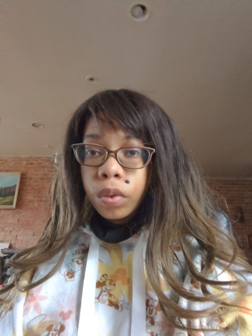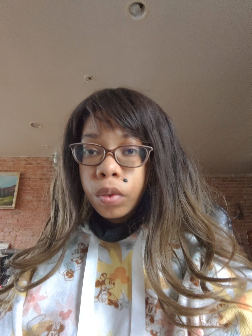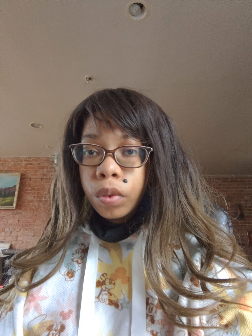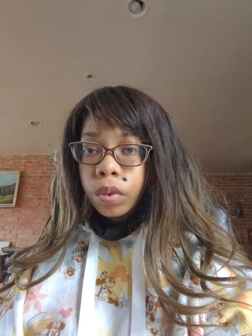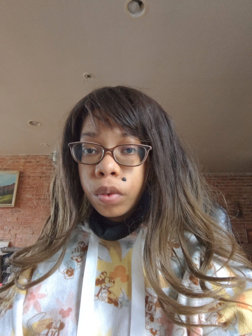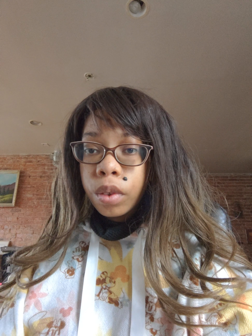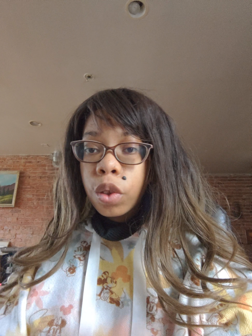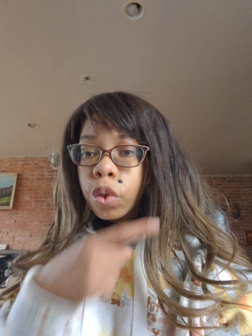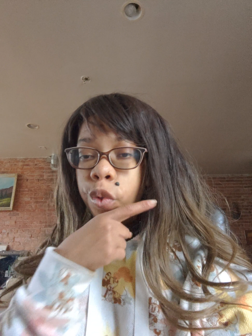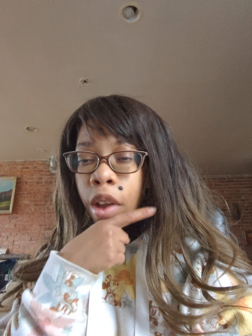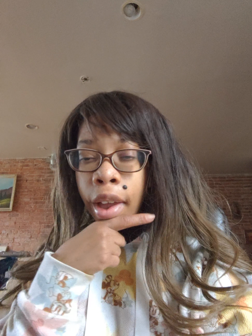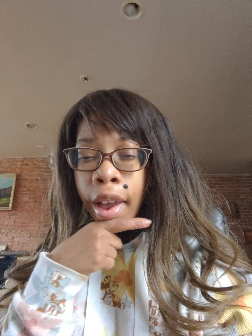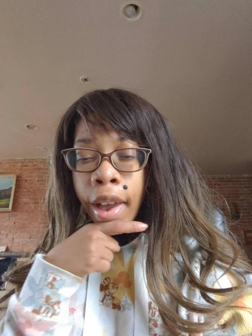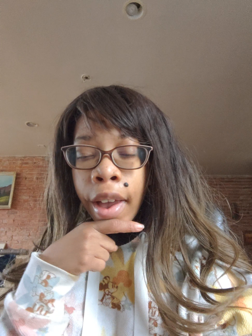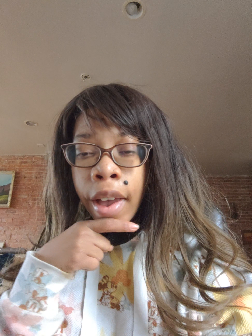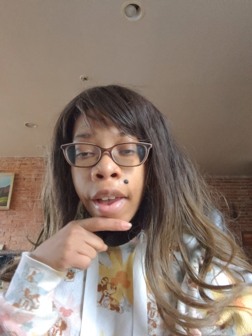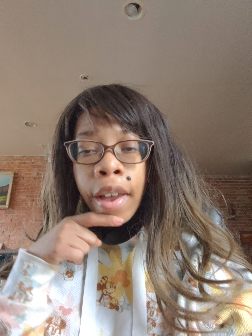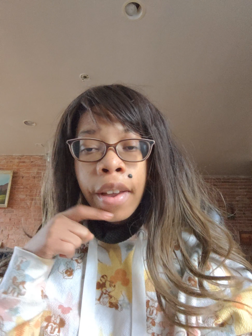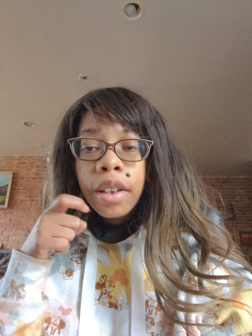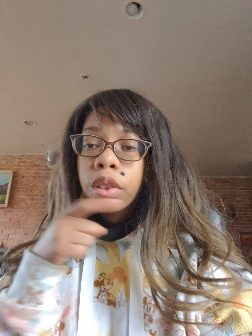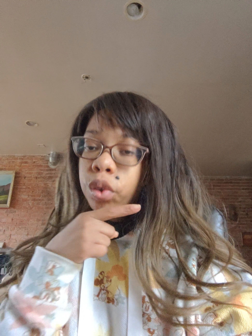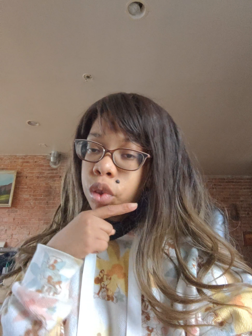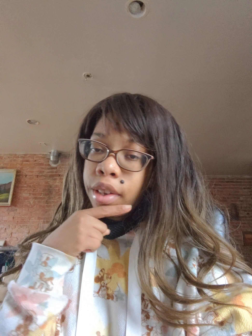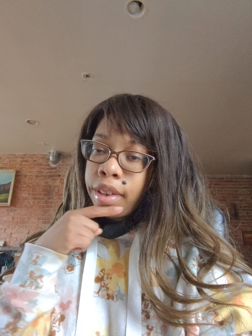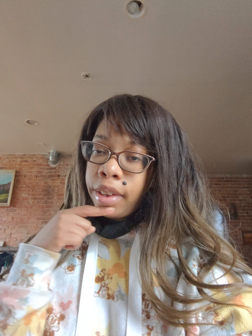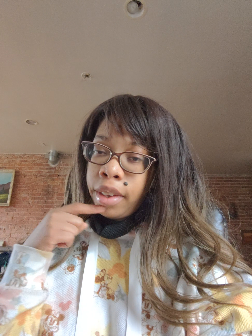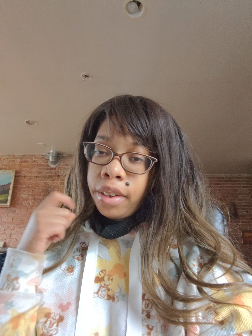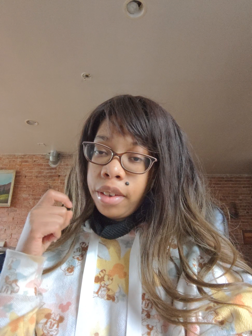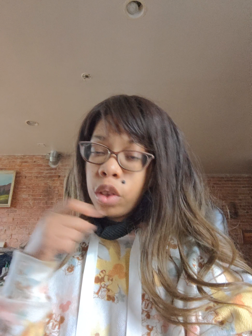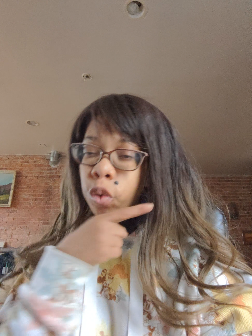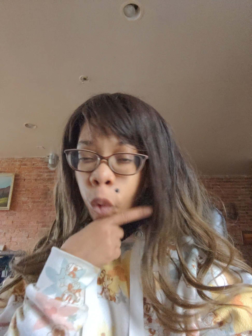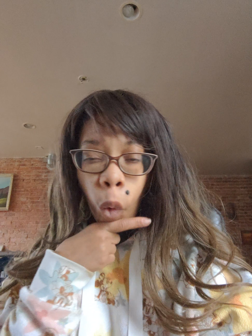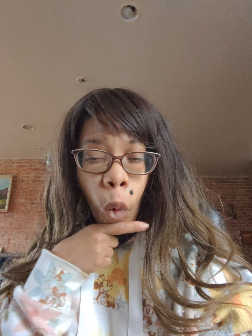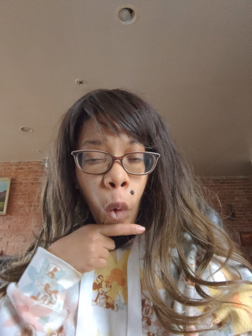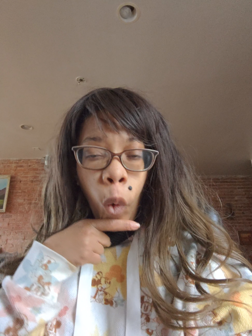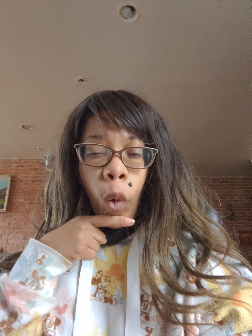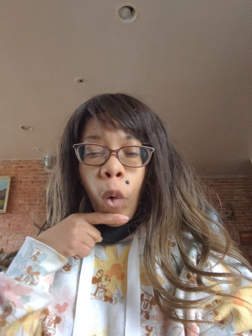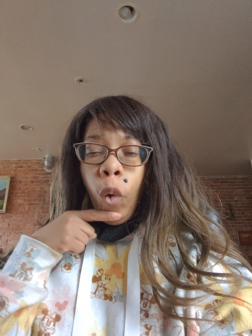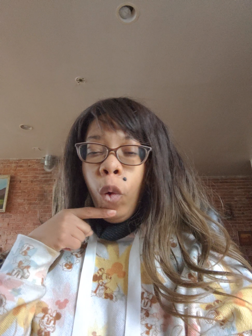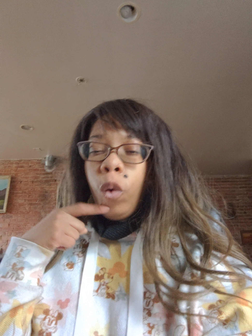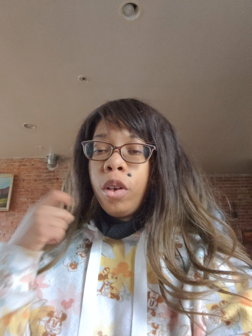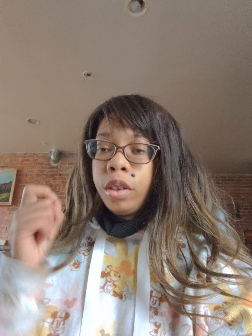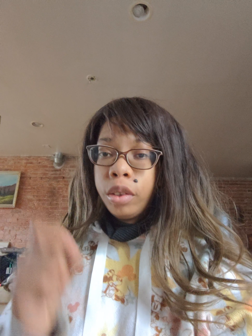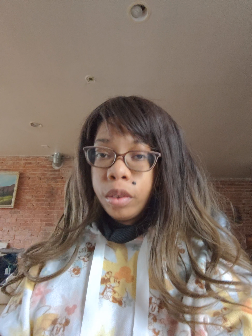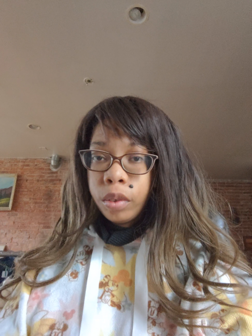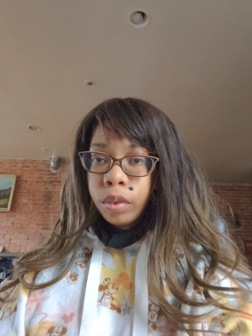dry